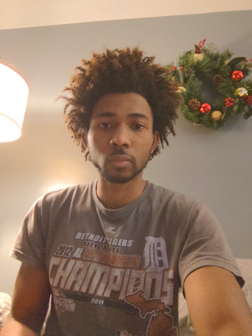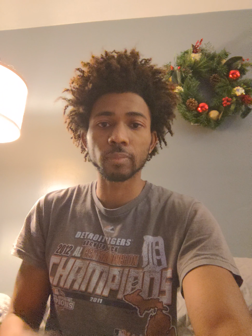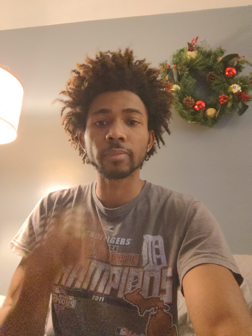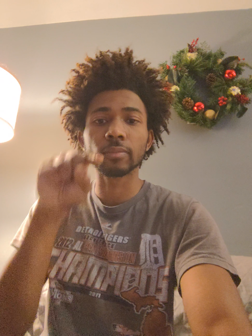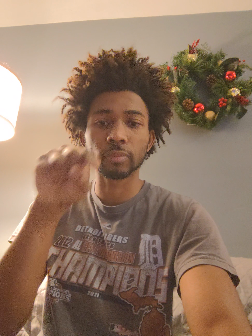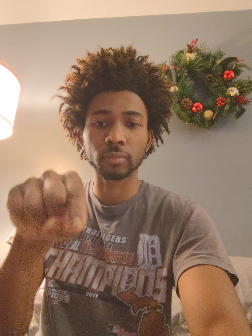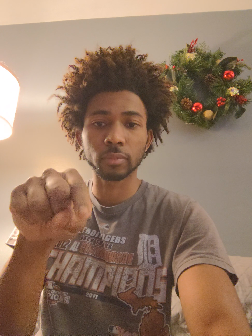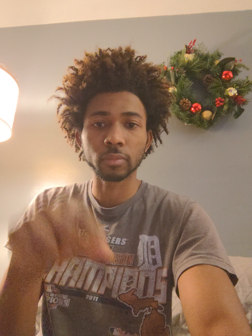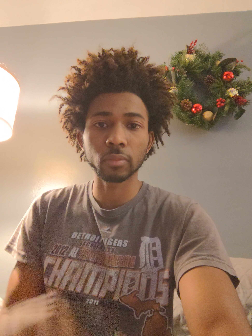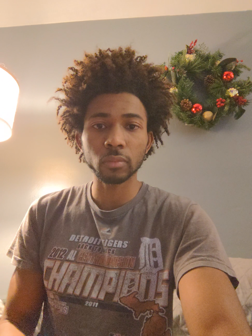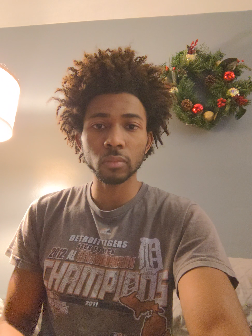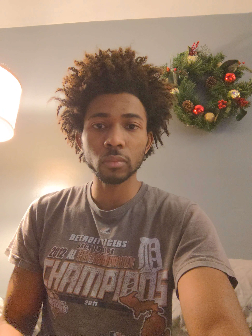there